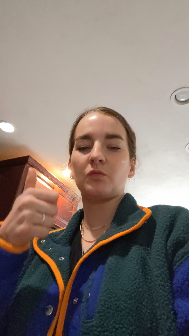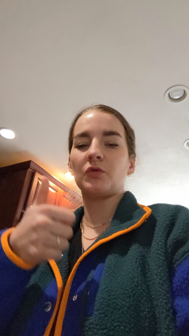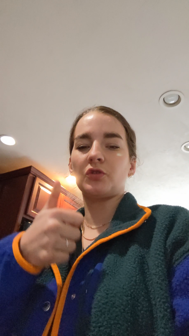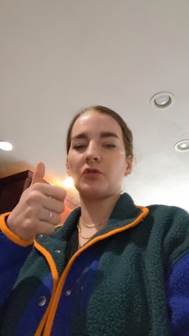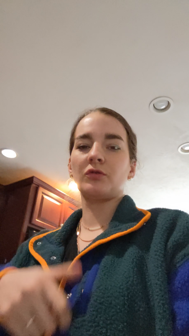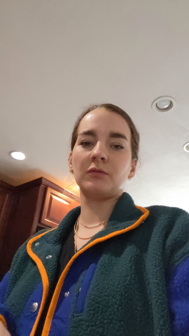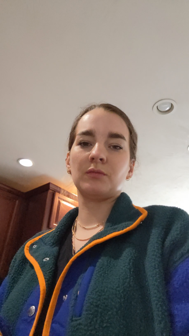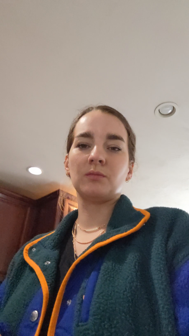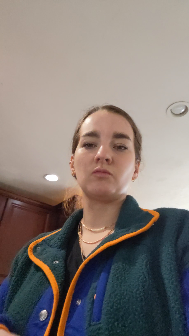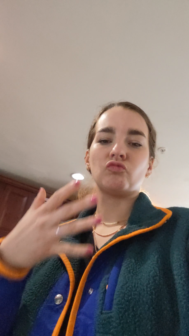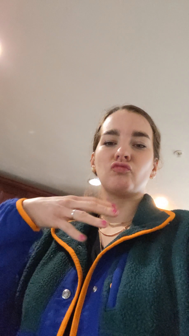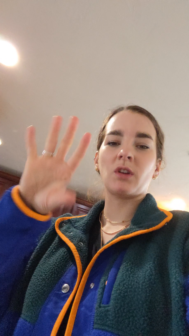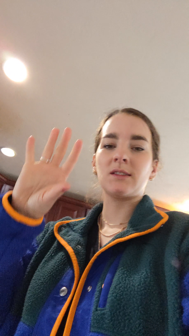dress